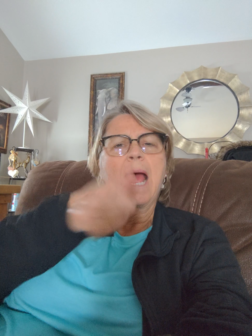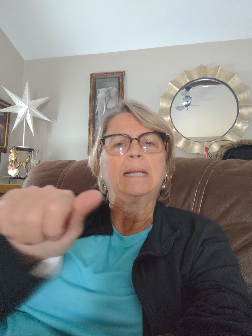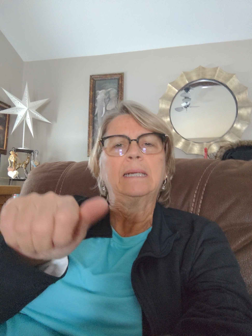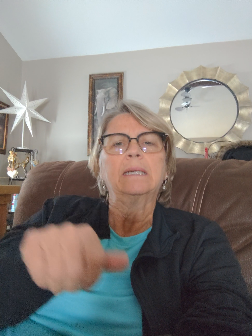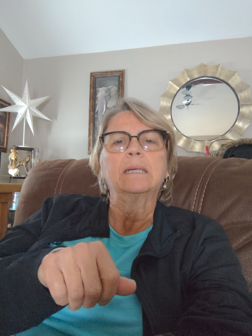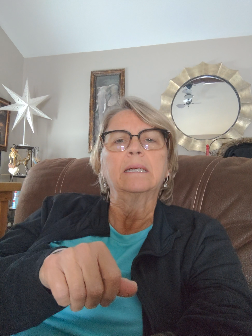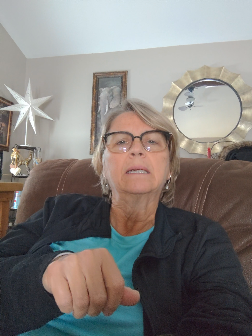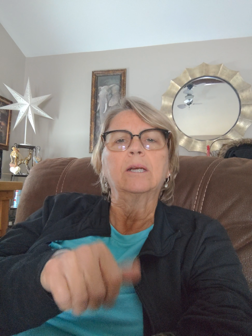any